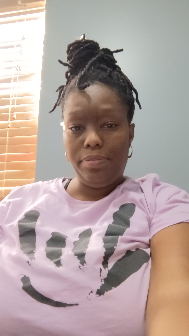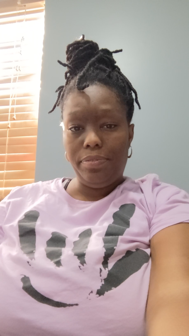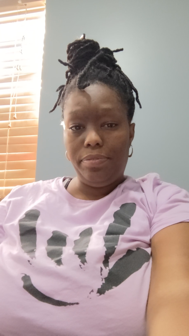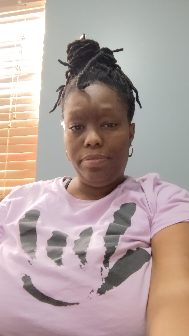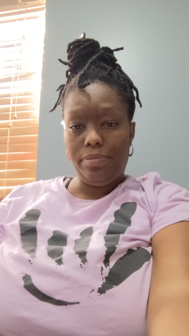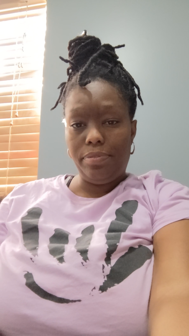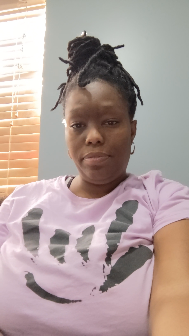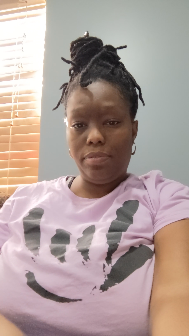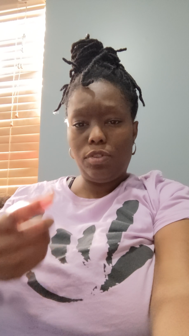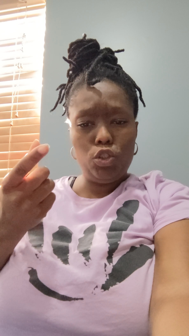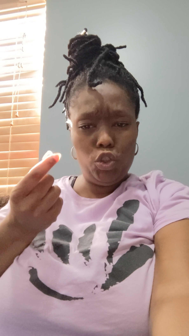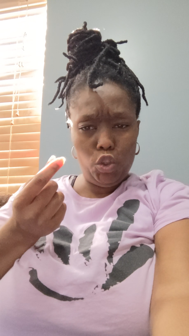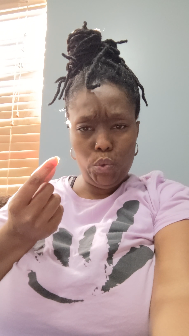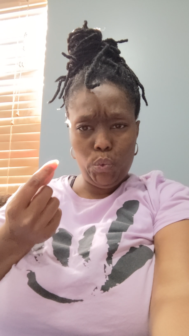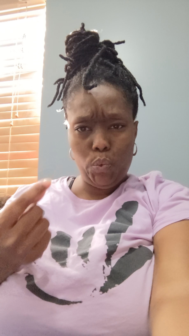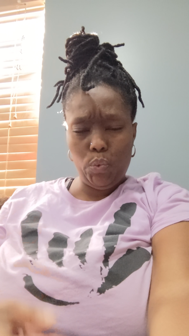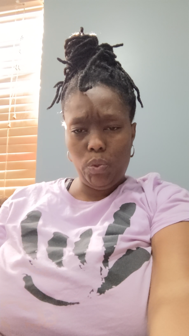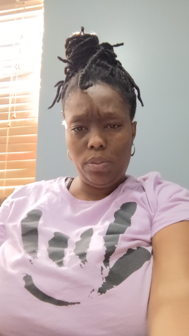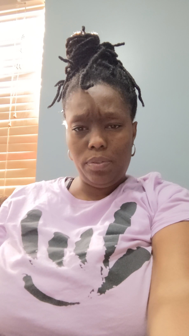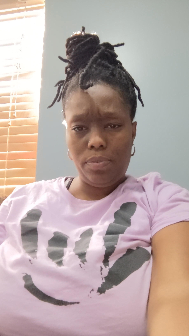do